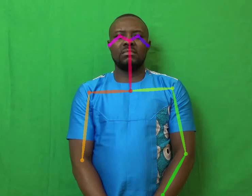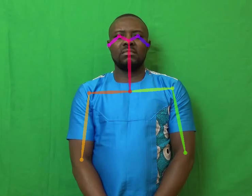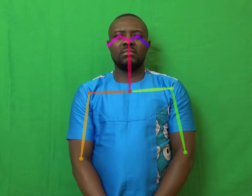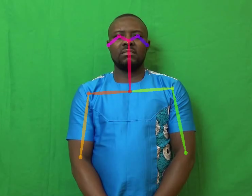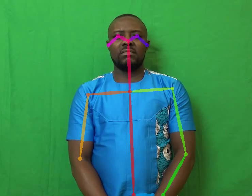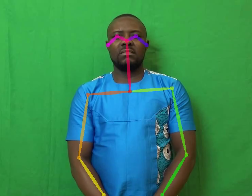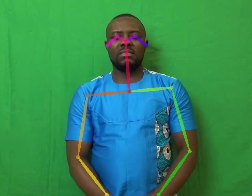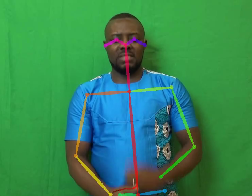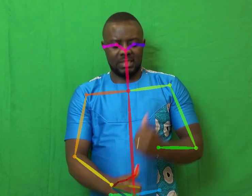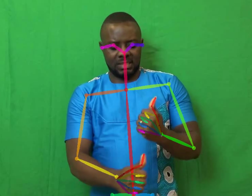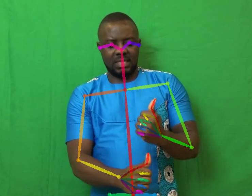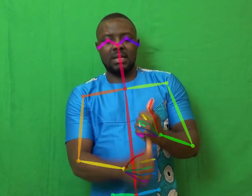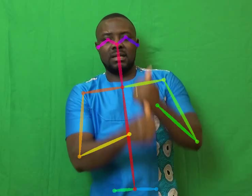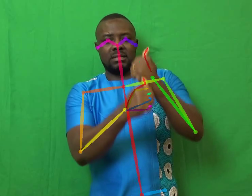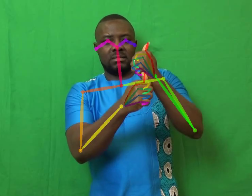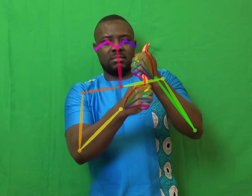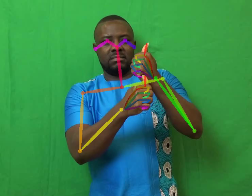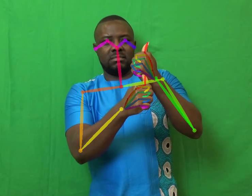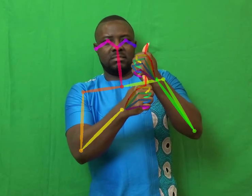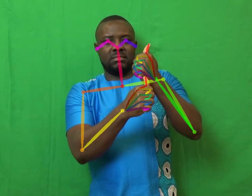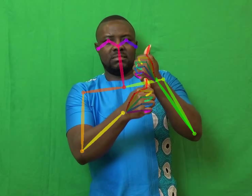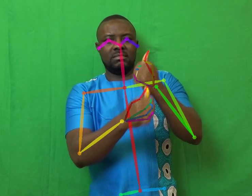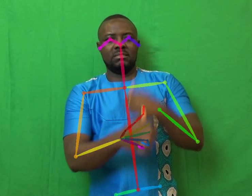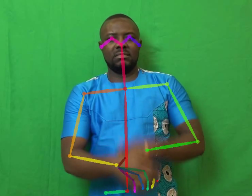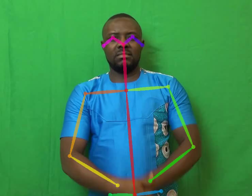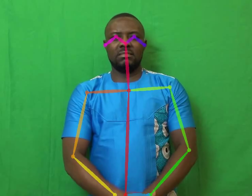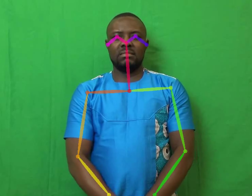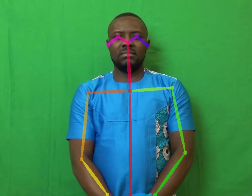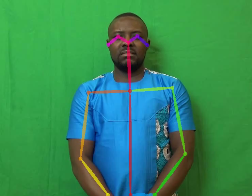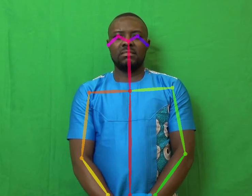assistant